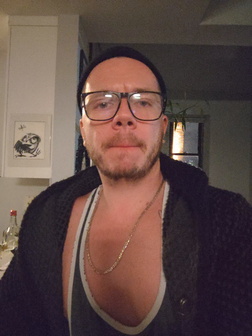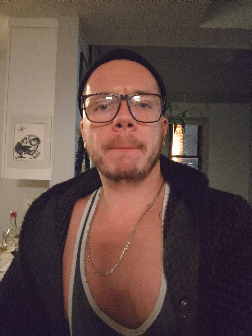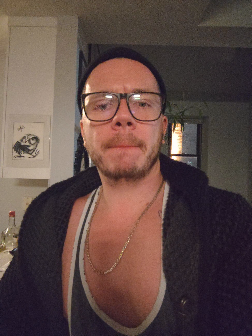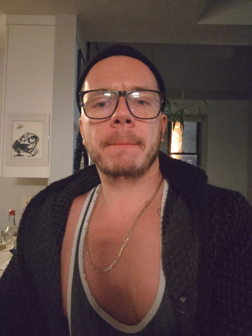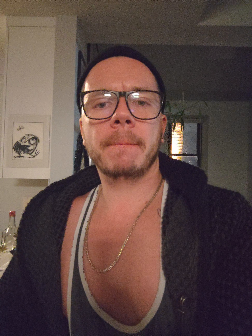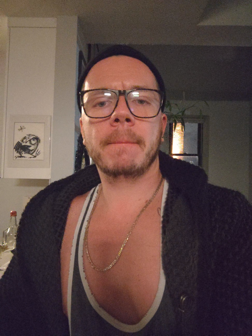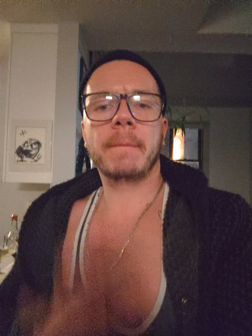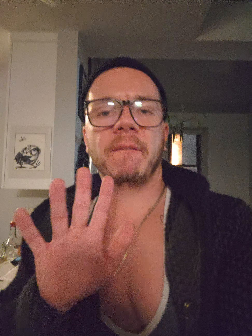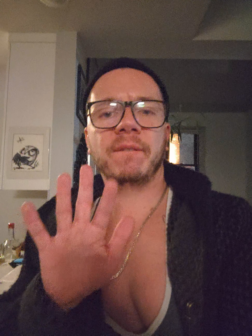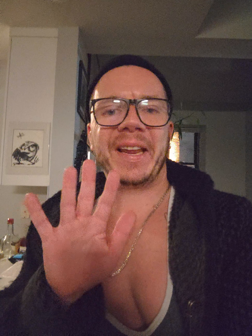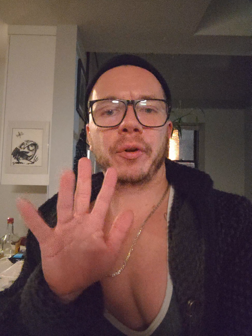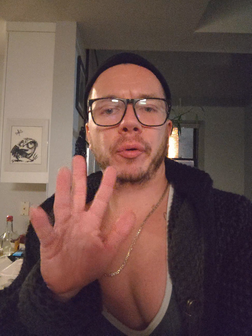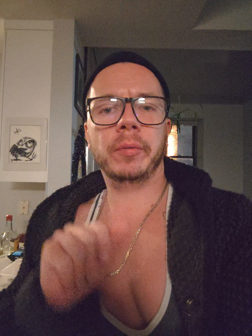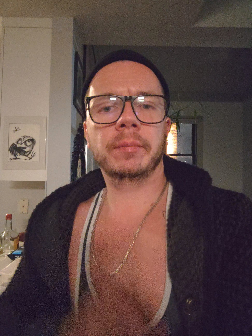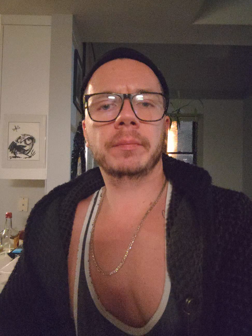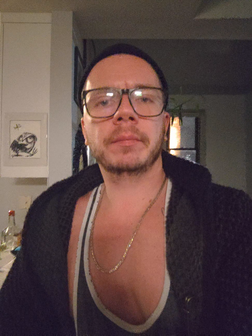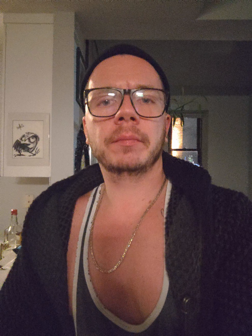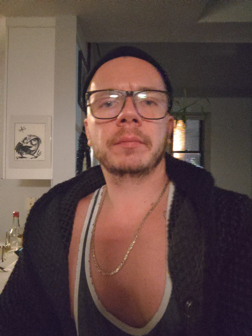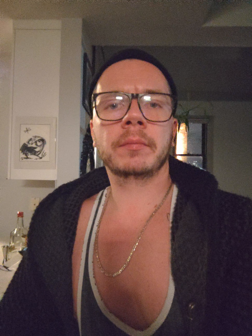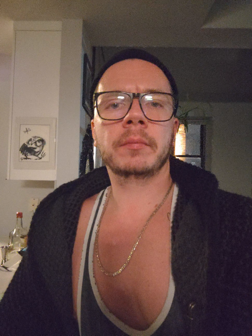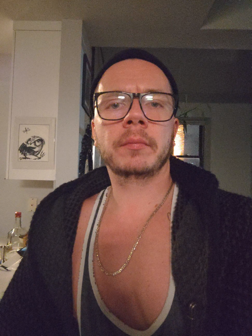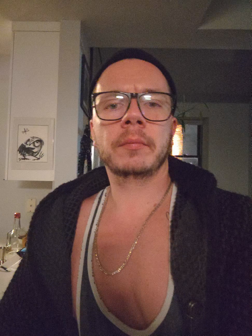finger